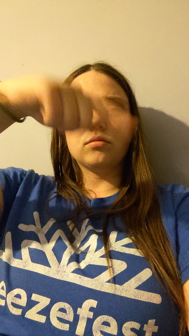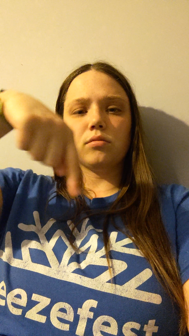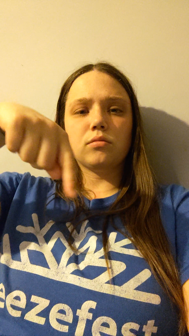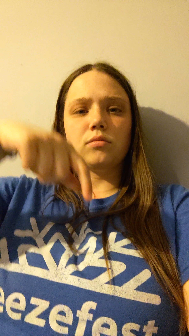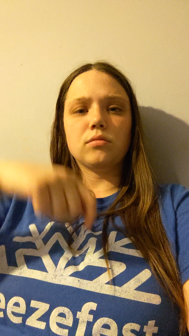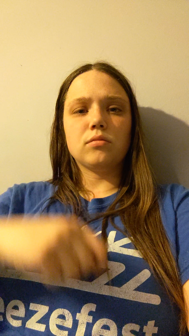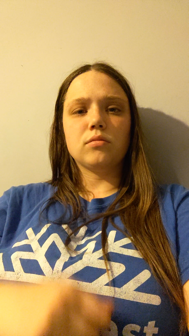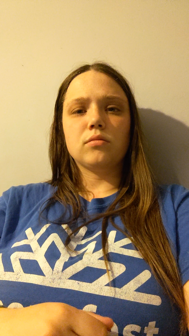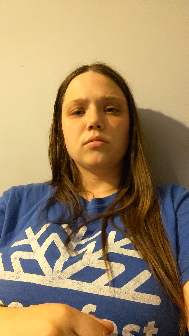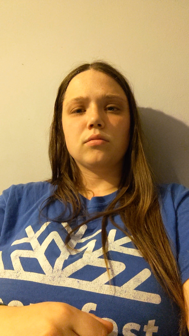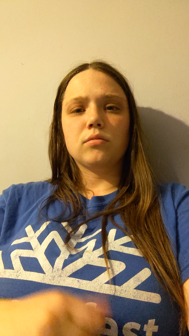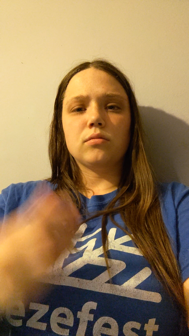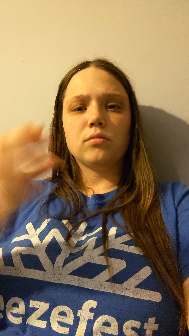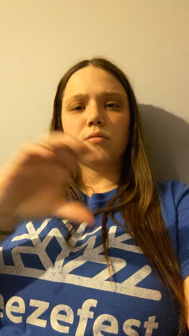pour